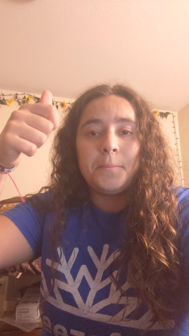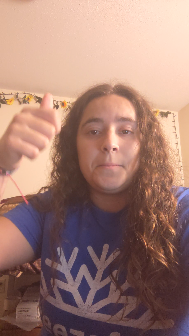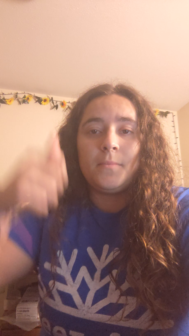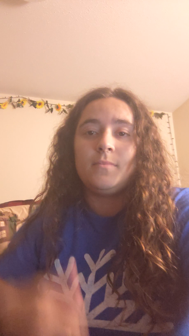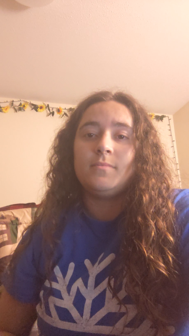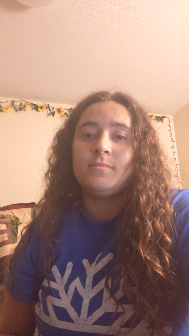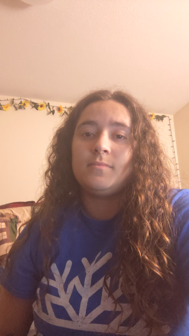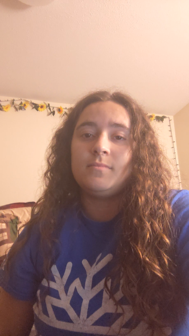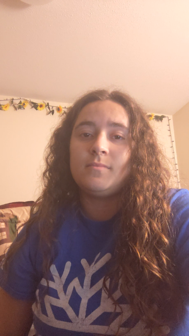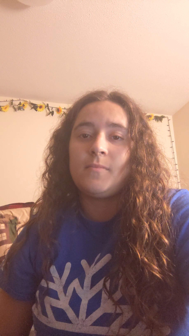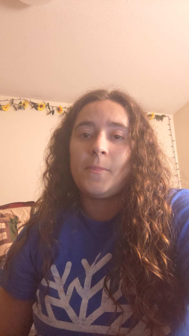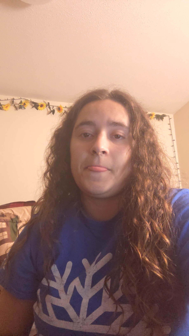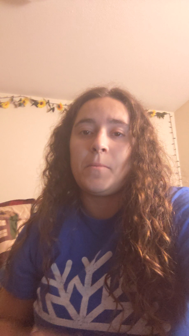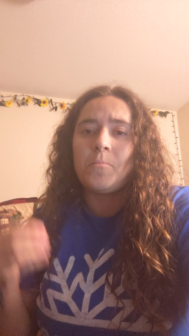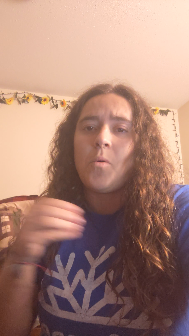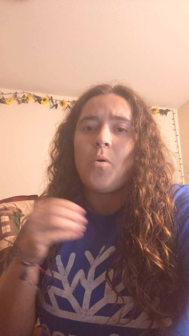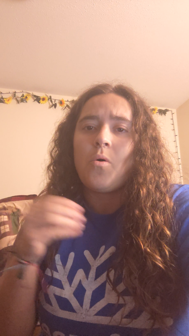more